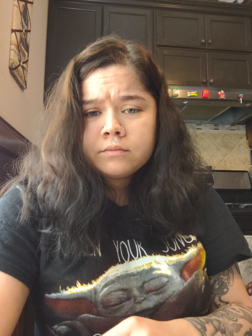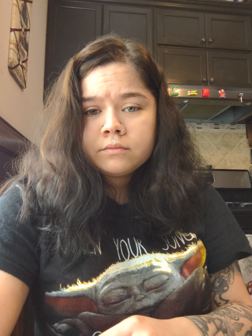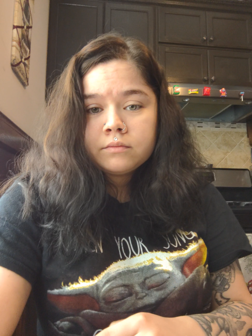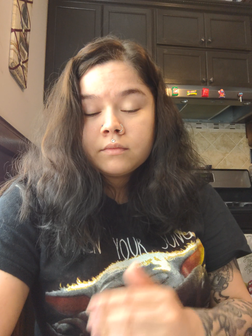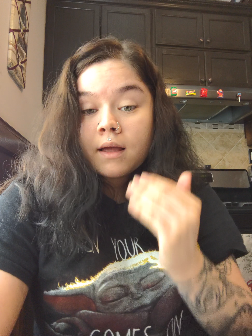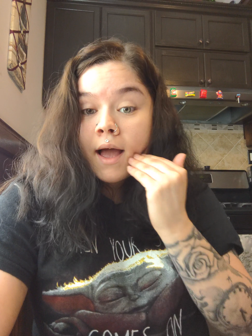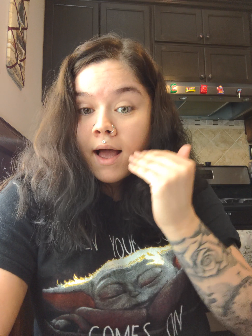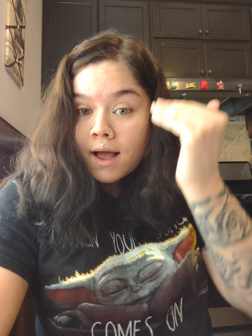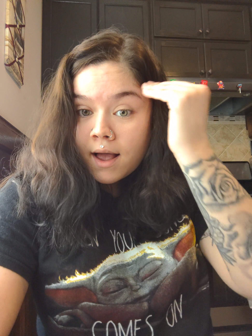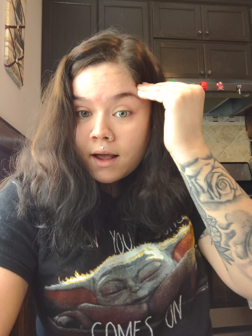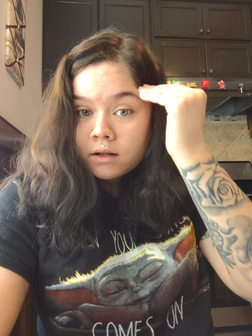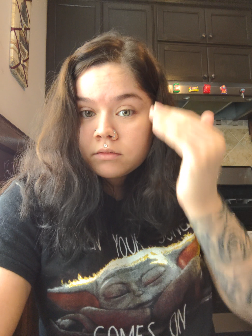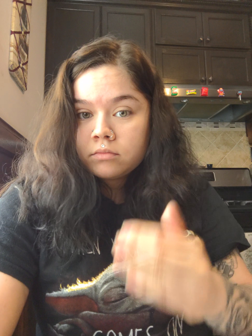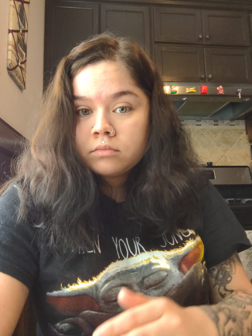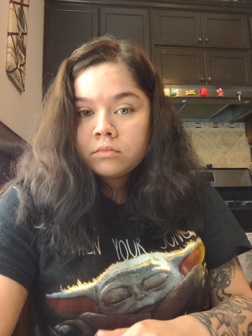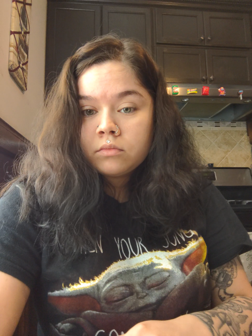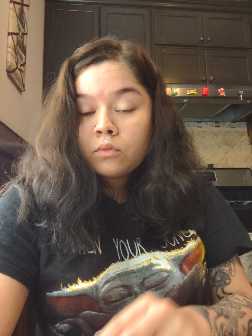head